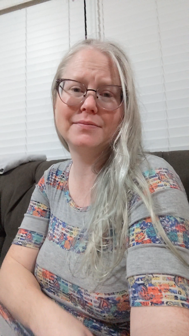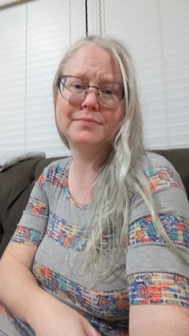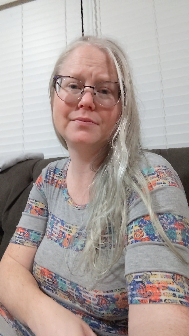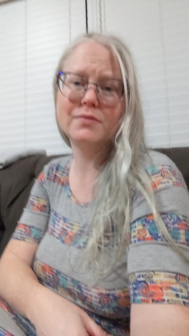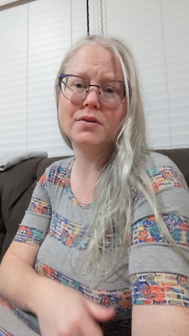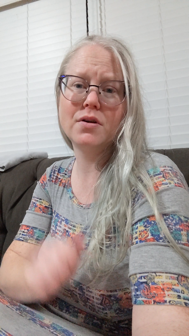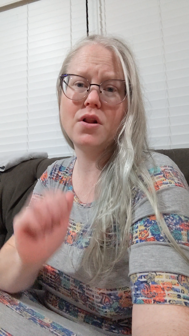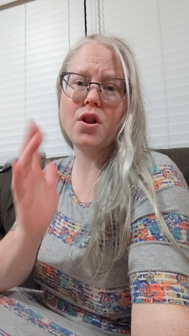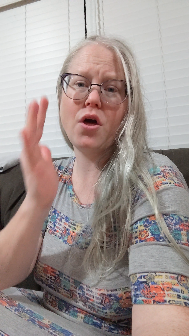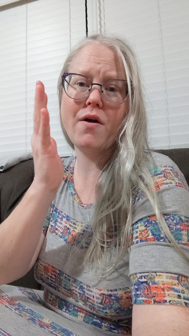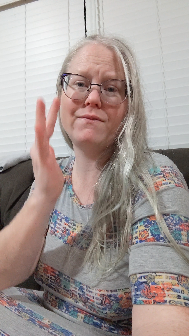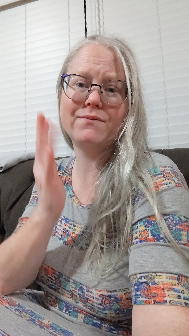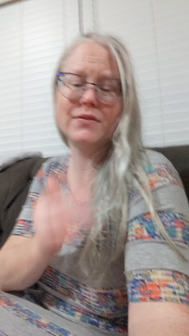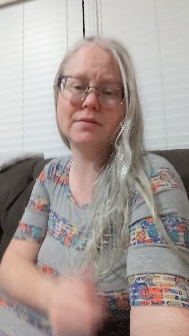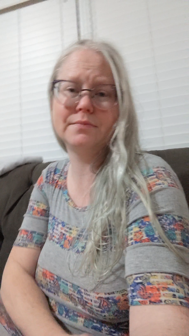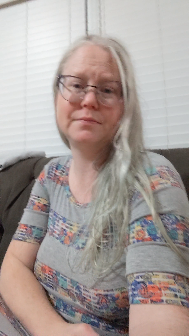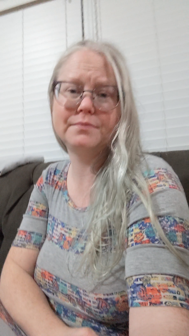gloves